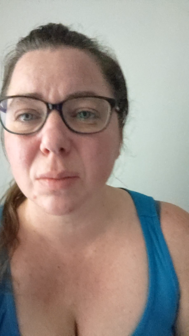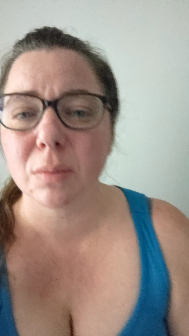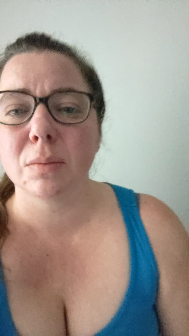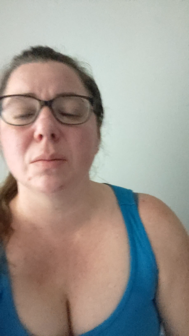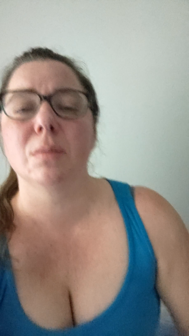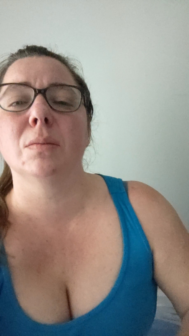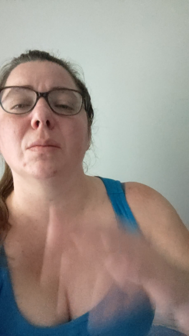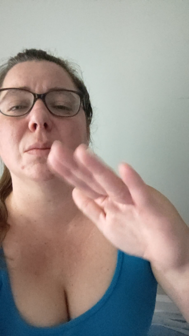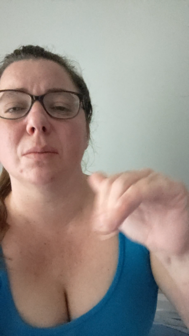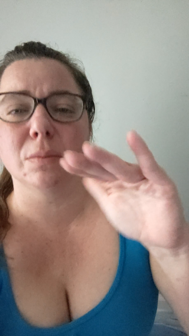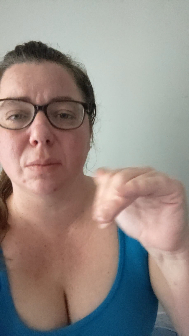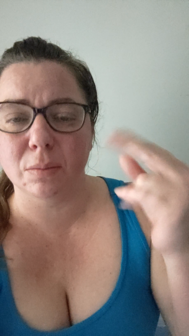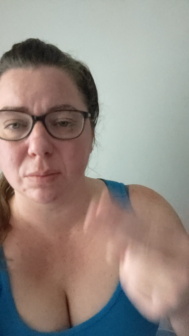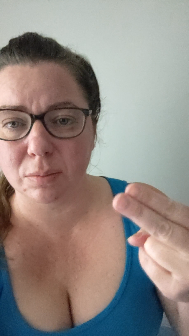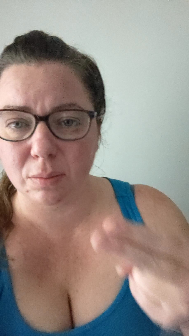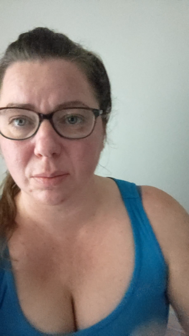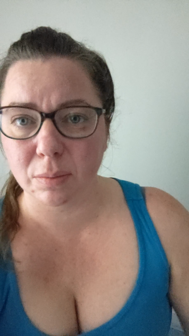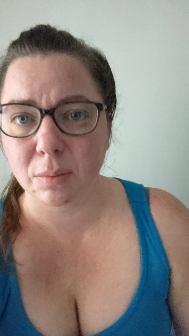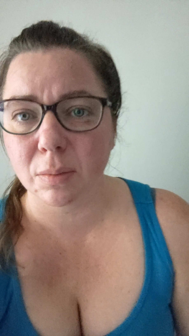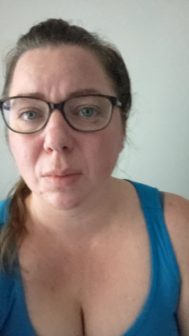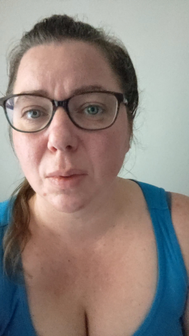pet's name